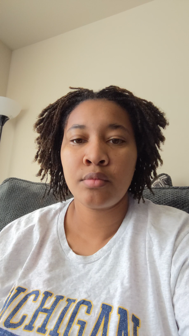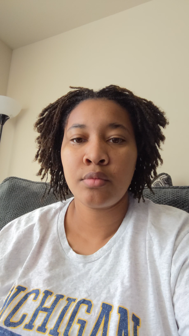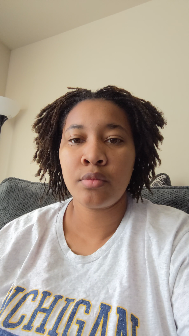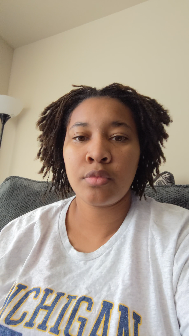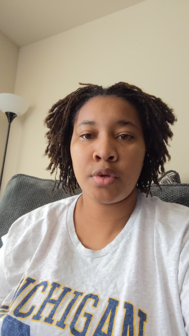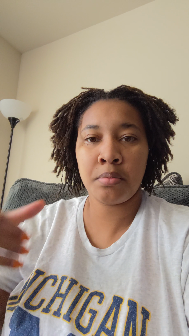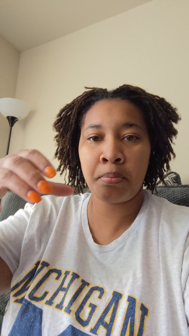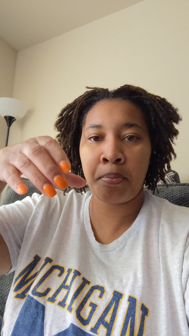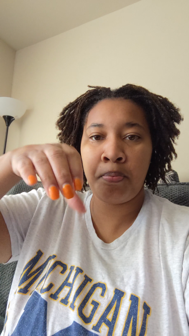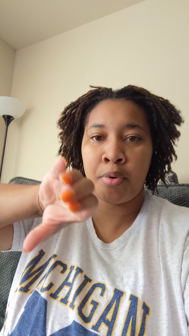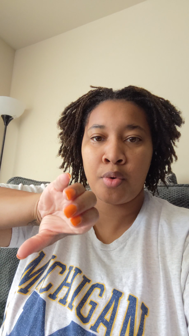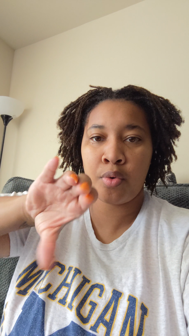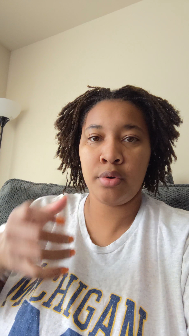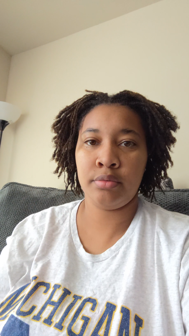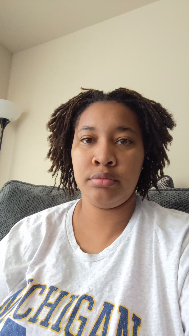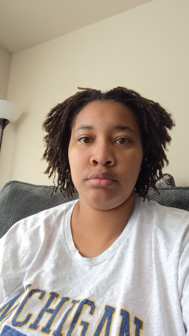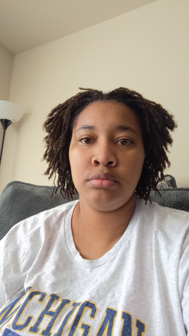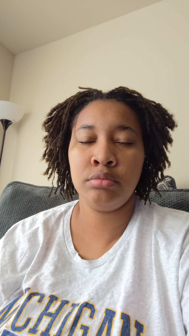pour